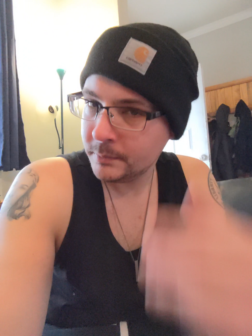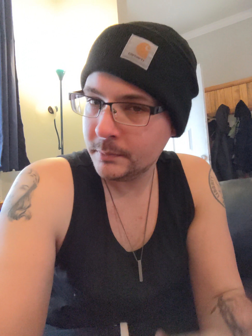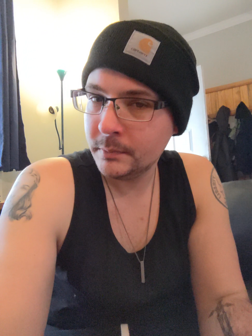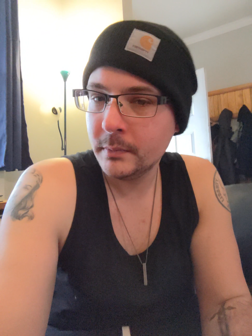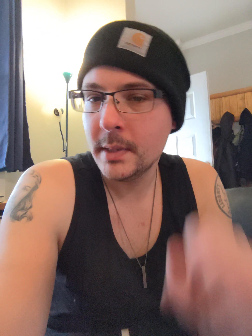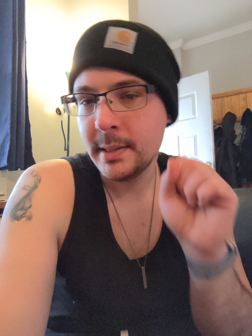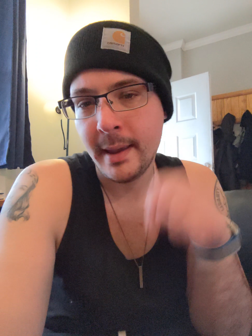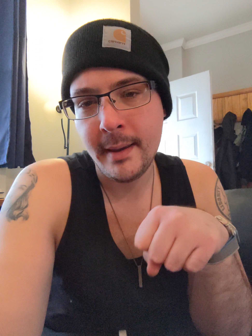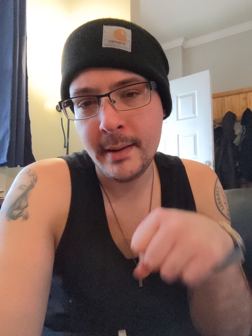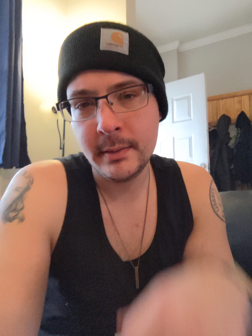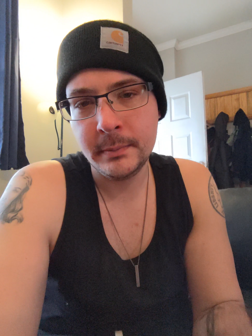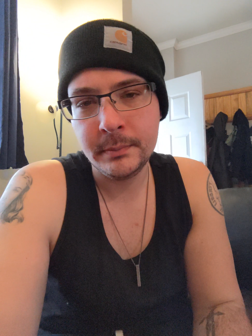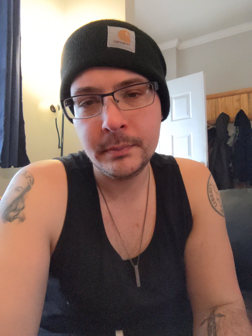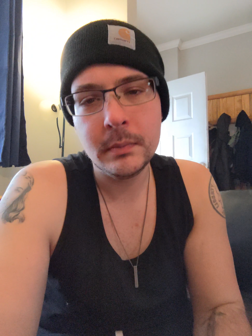can